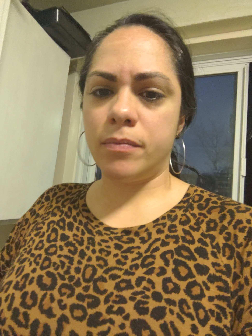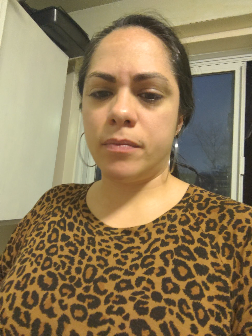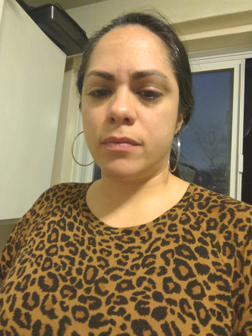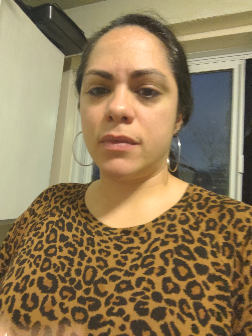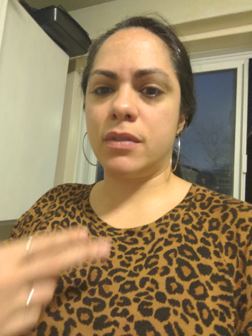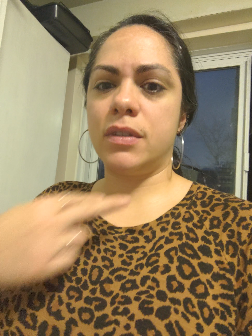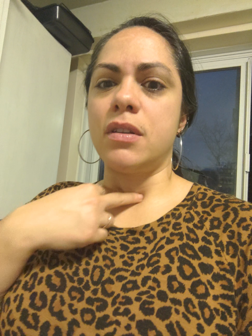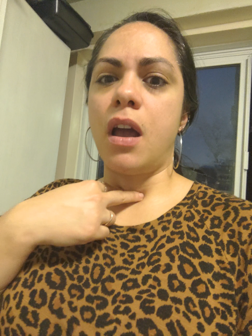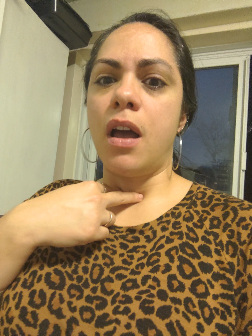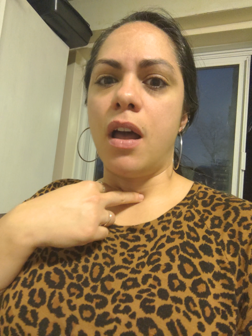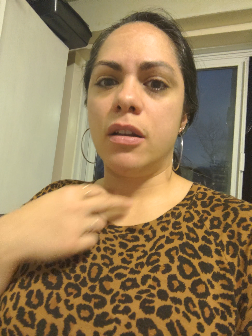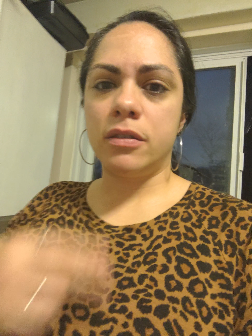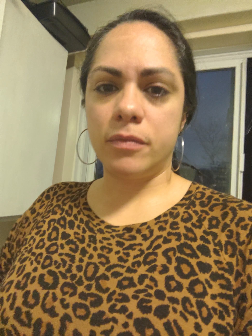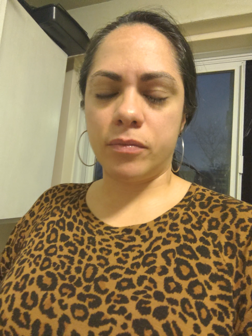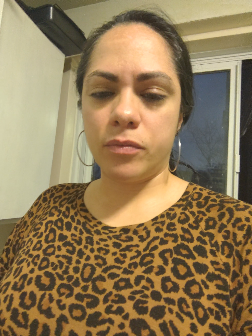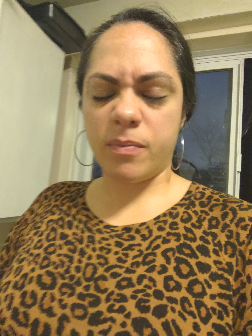stuck